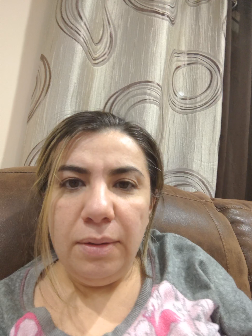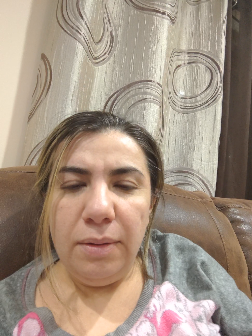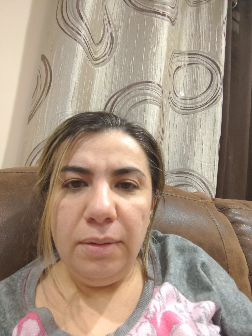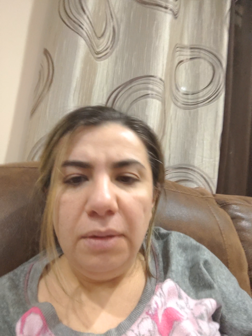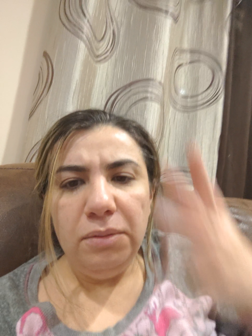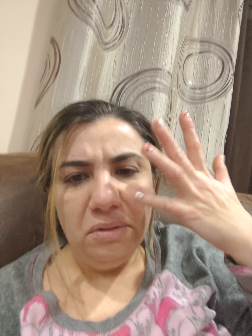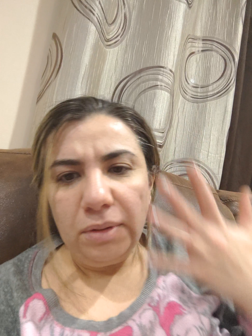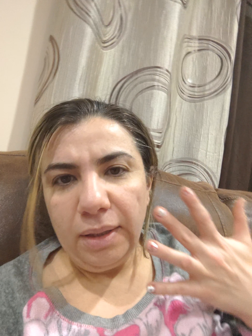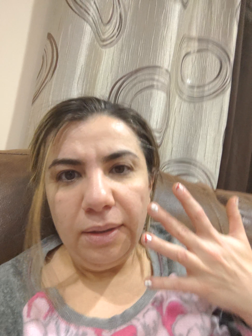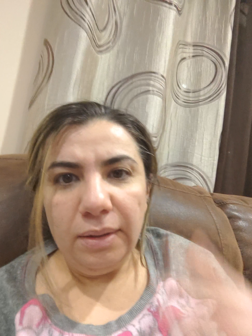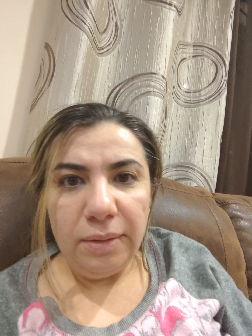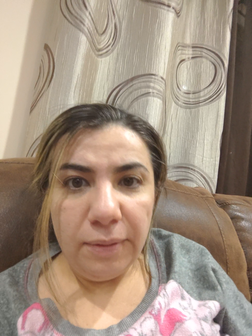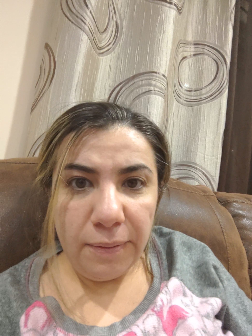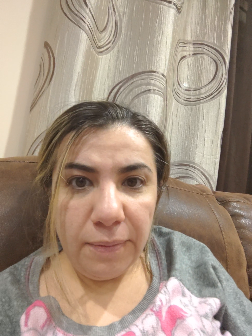sad